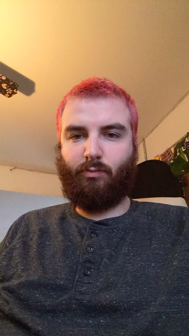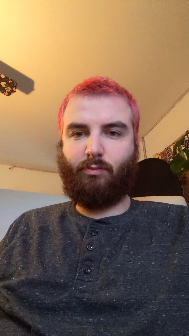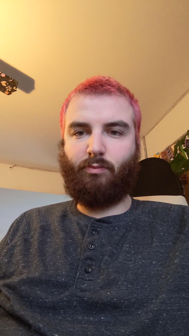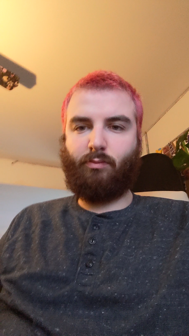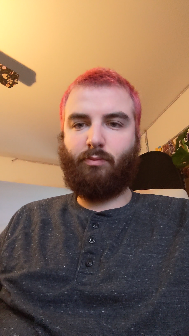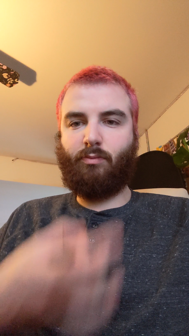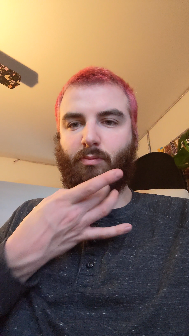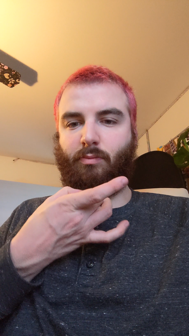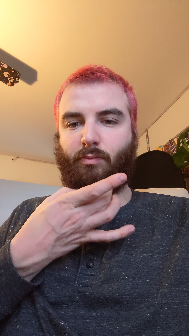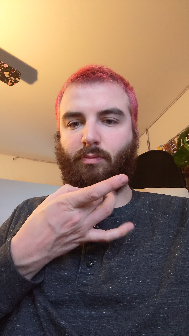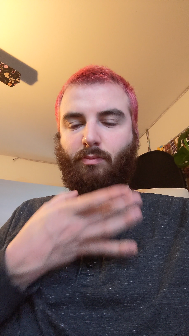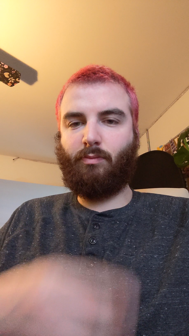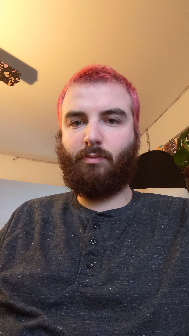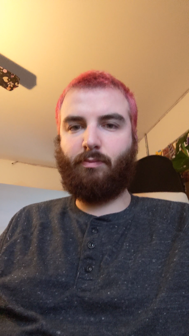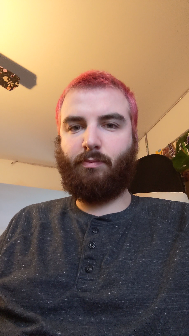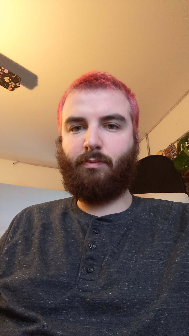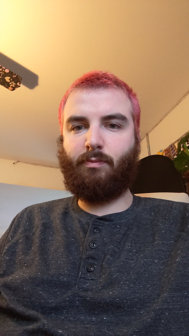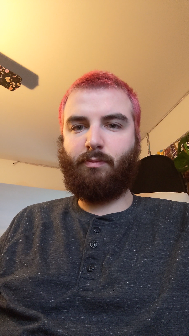light bulb